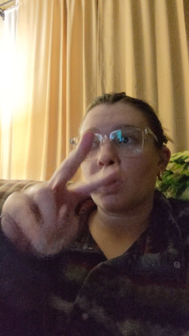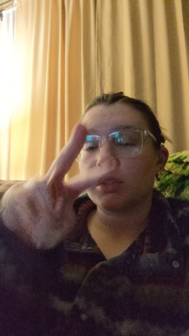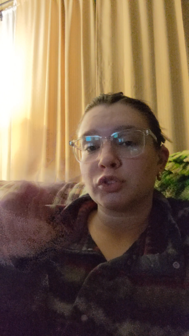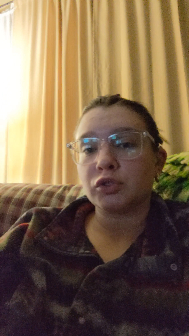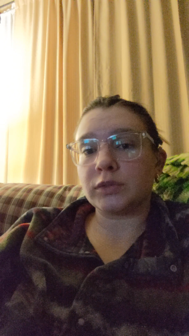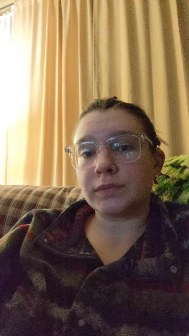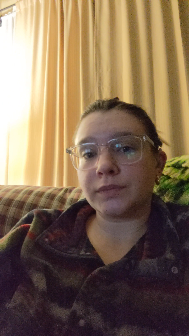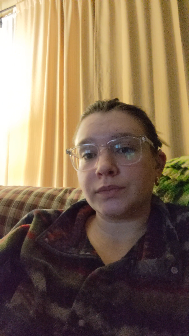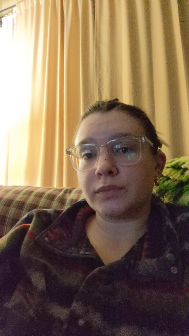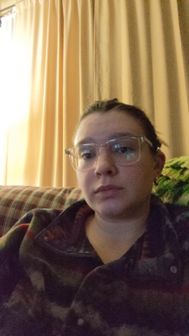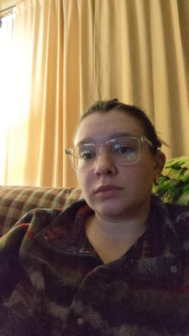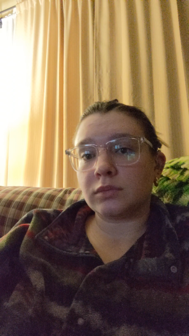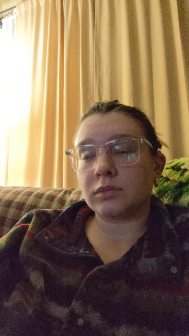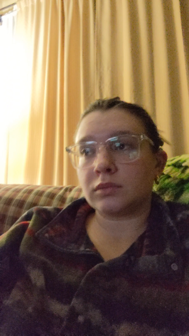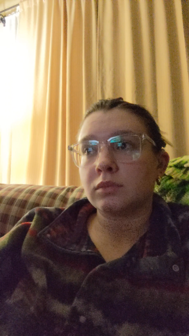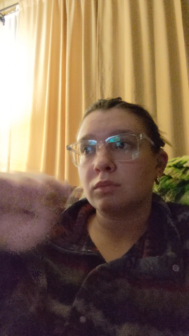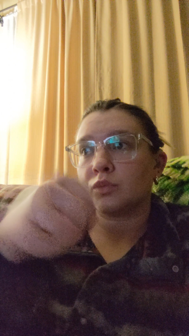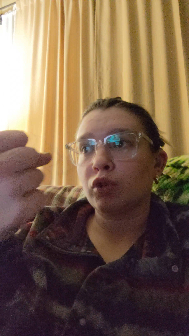break